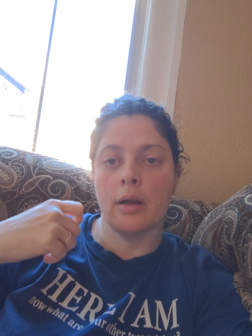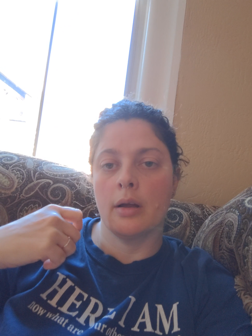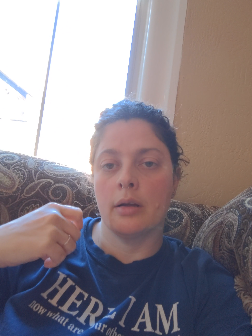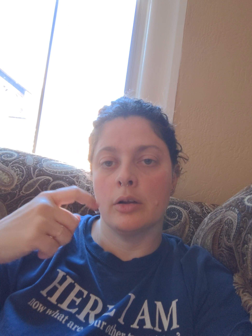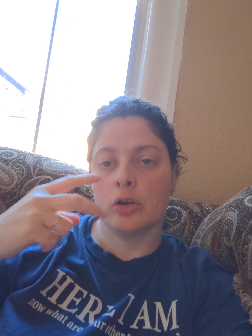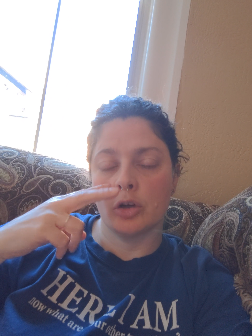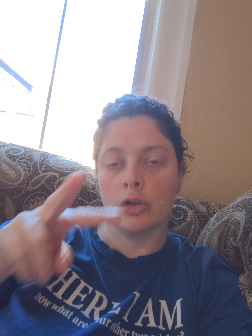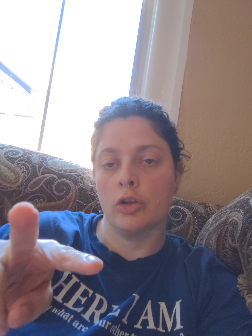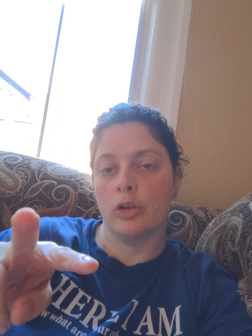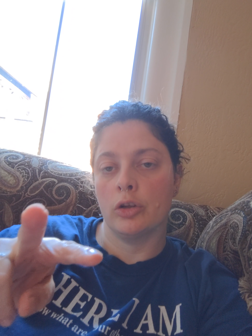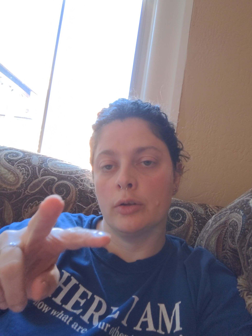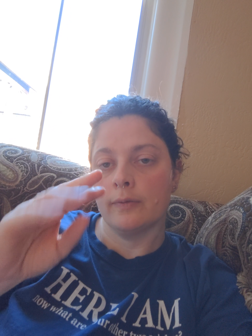look